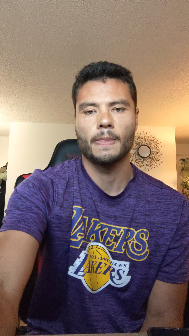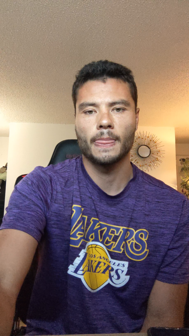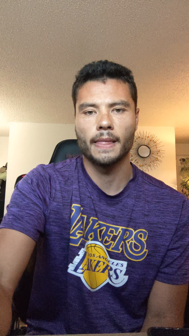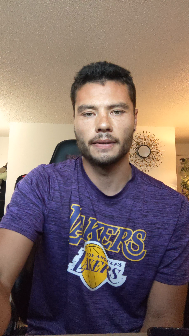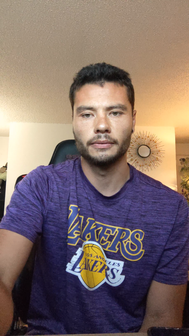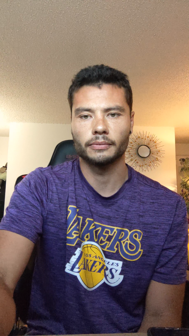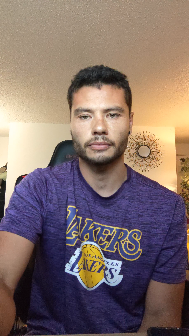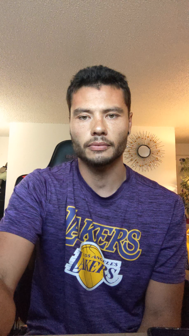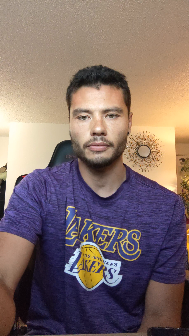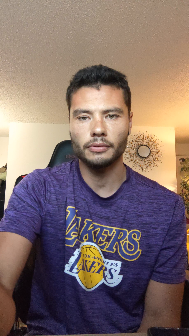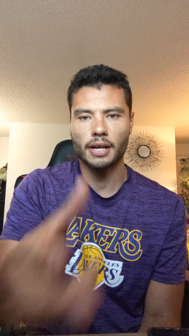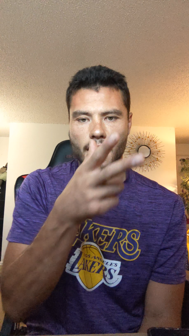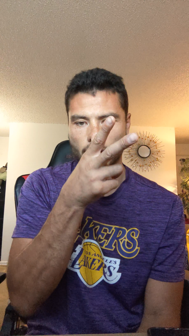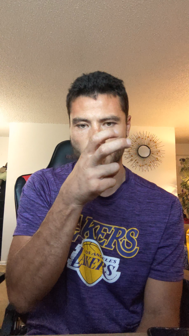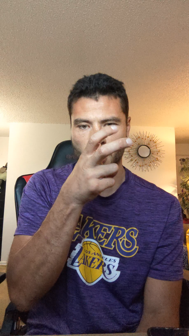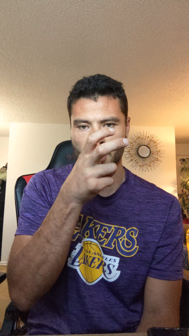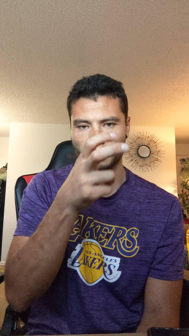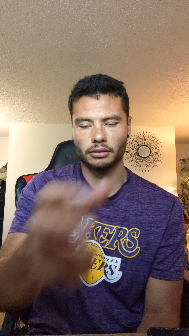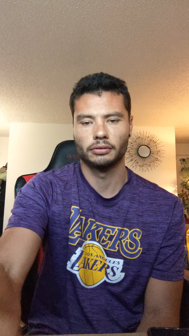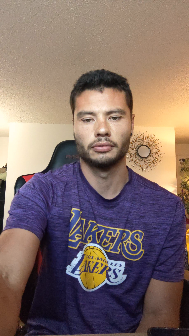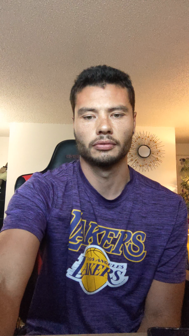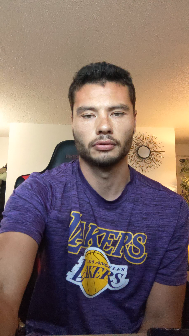ant